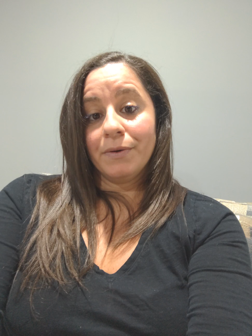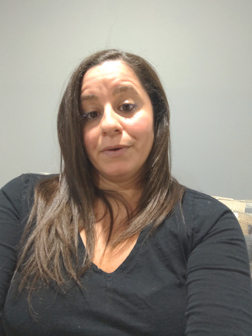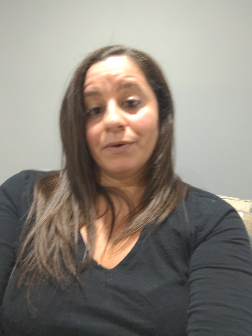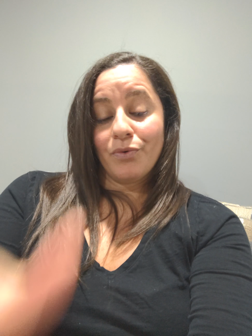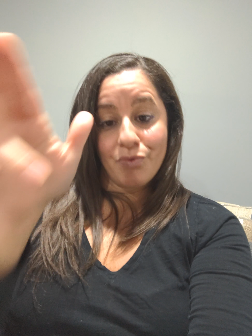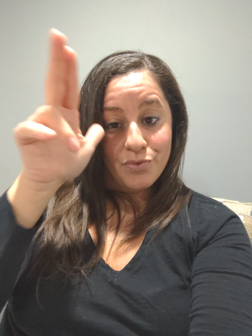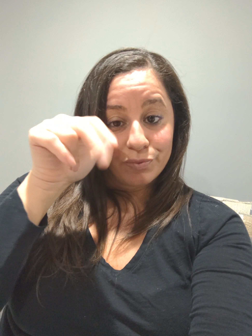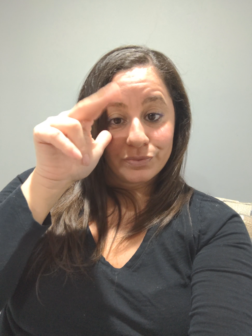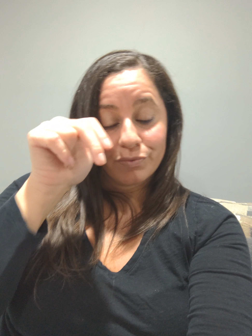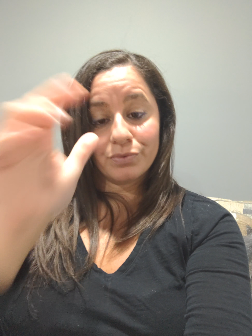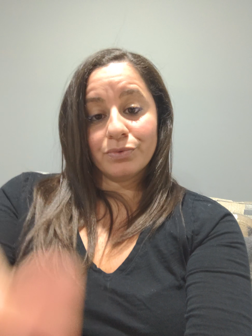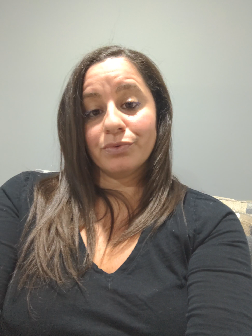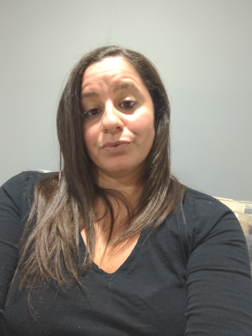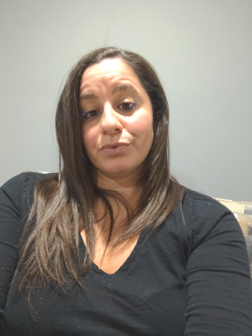horse